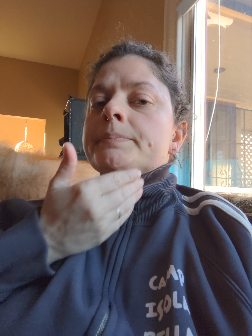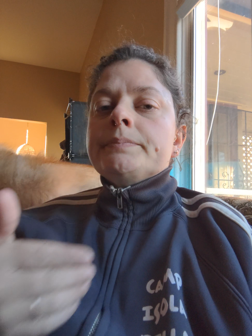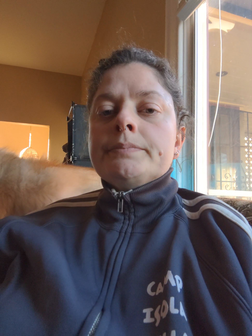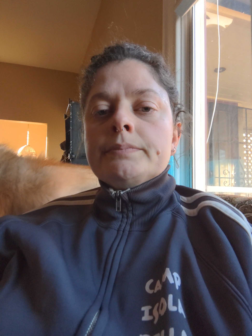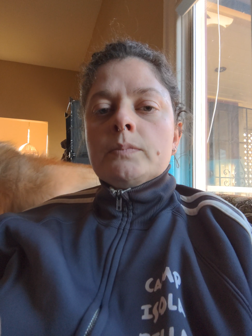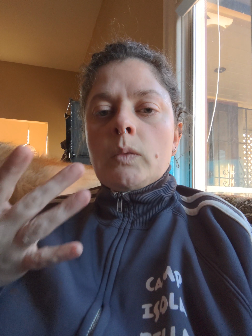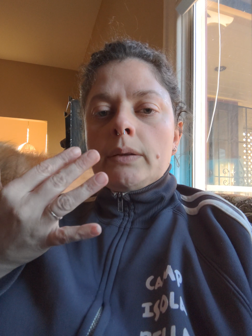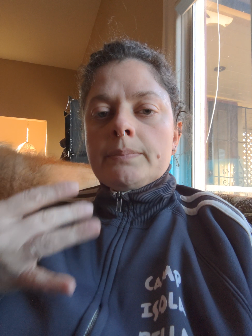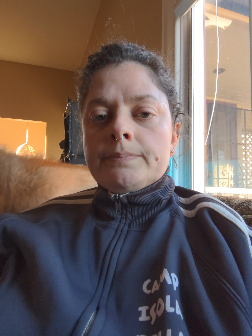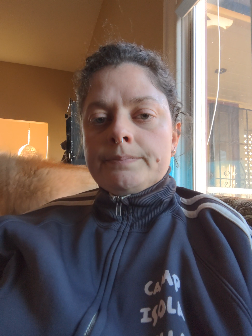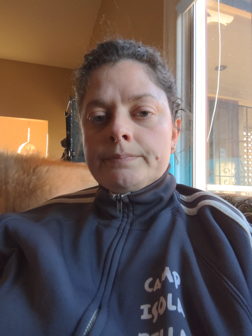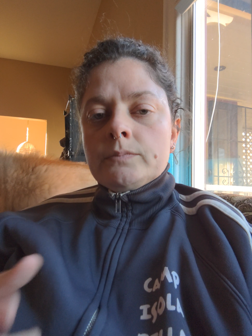wait